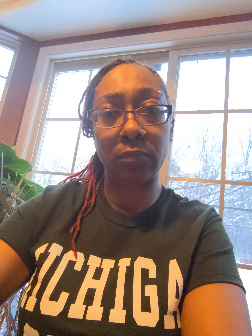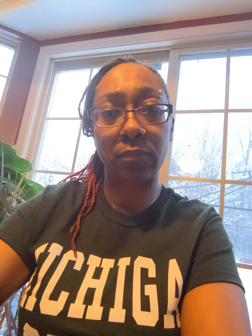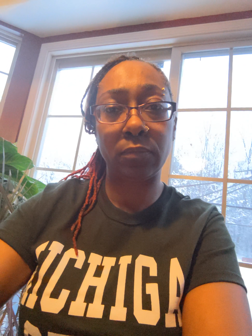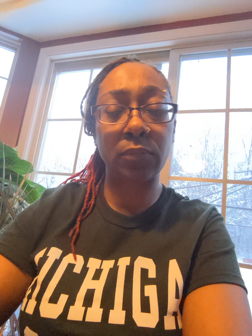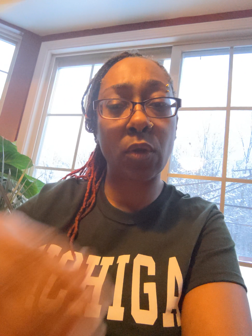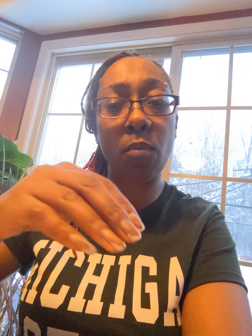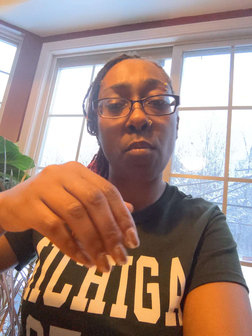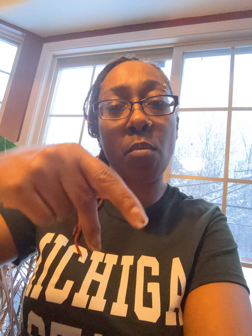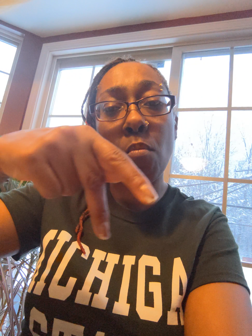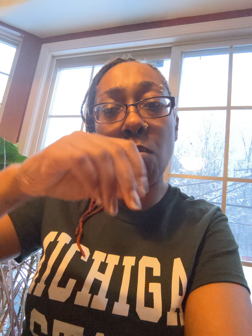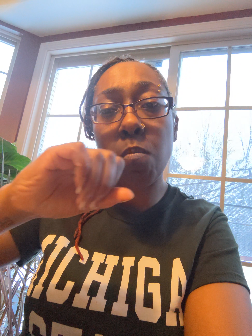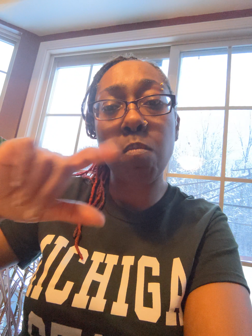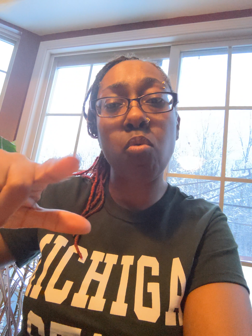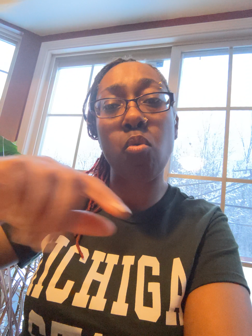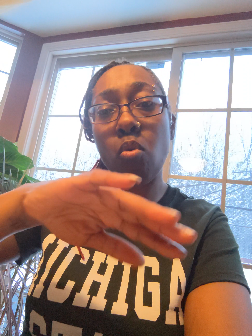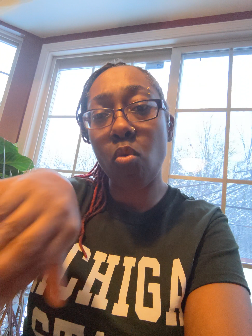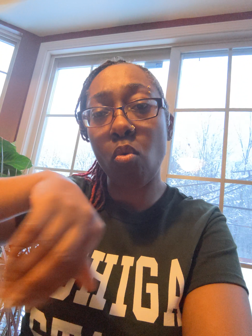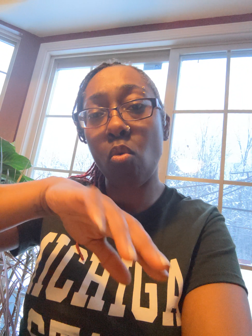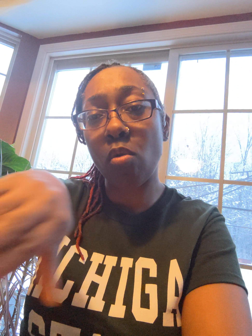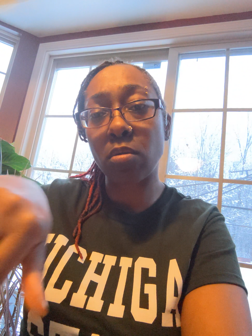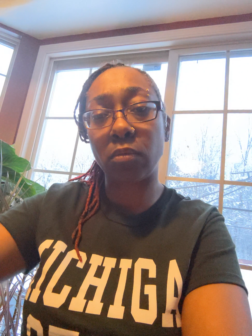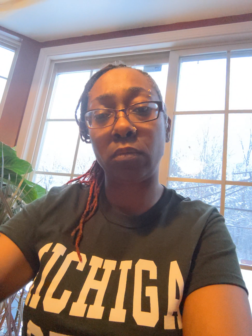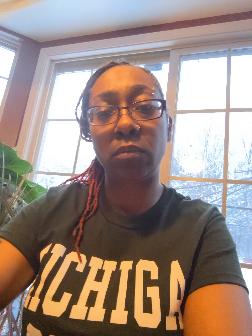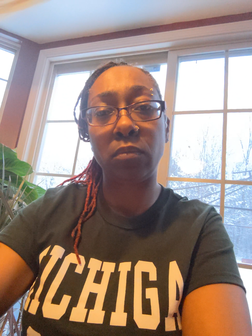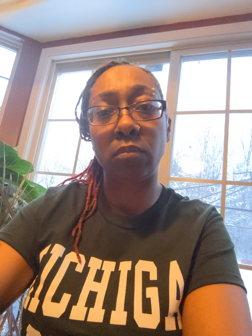pool